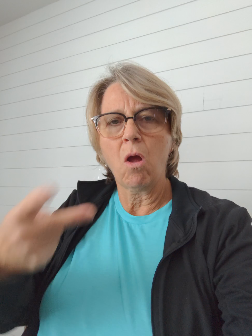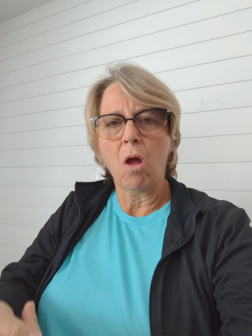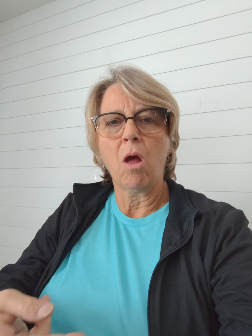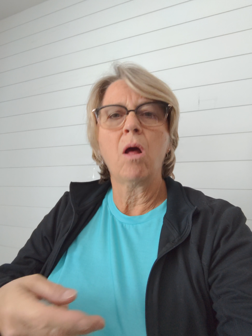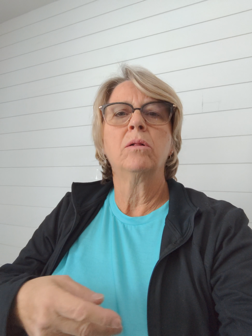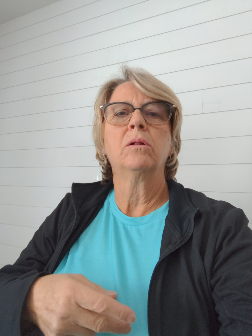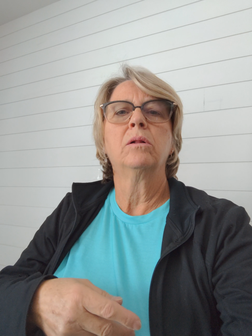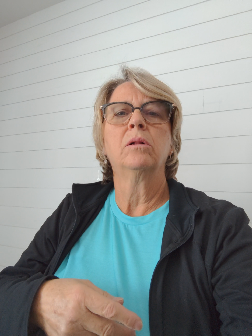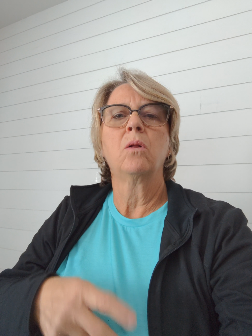fall